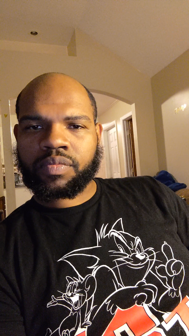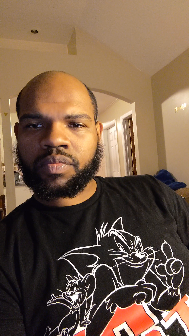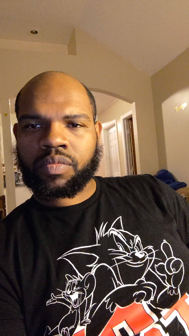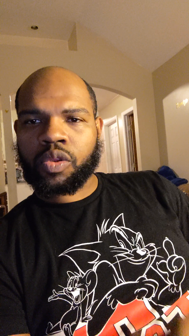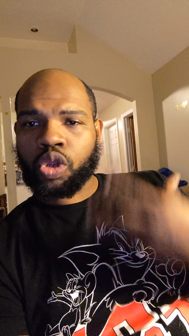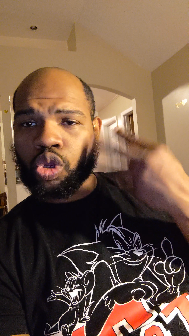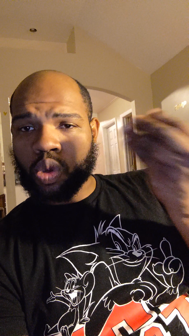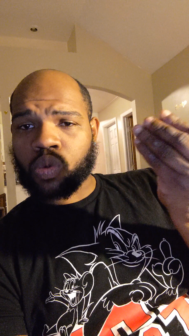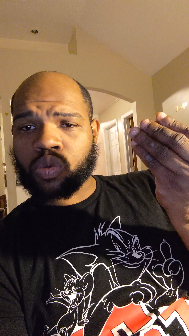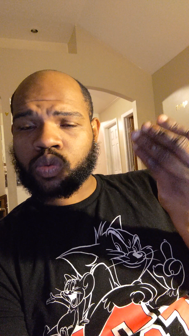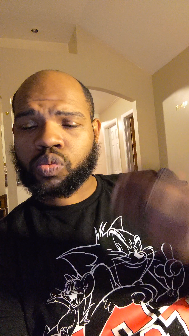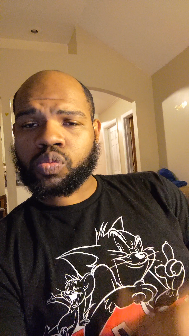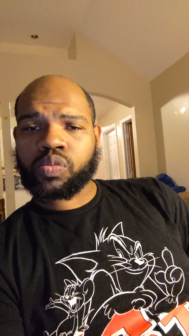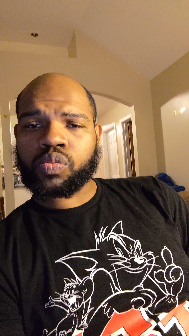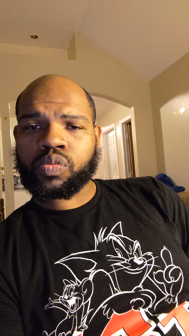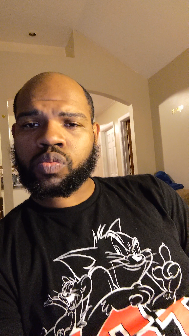going to